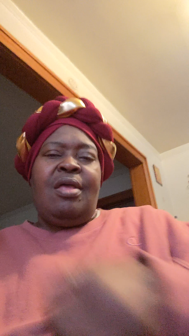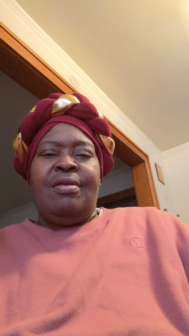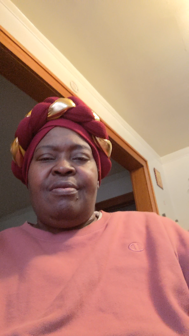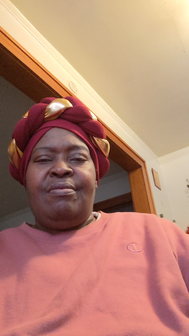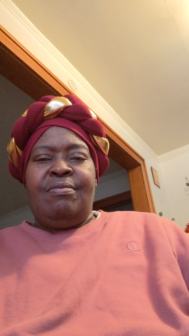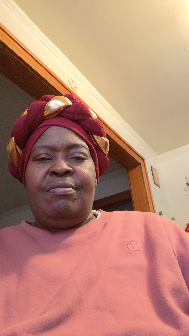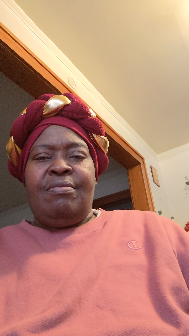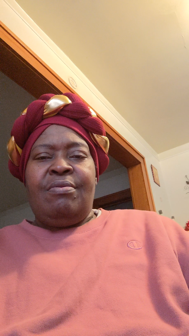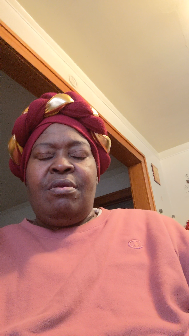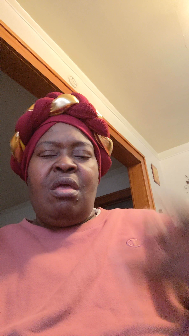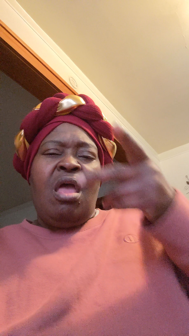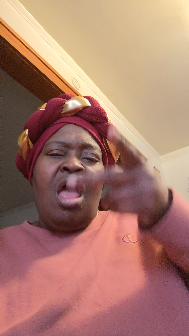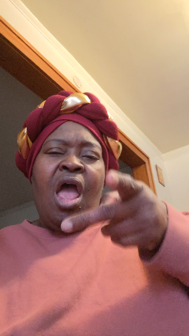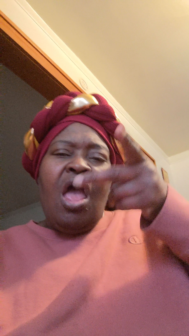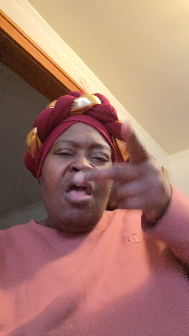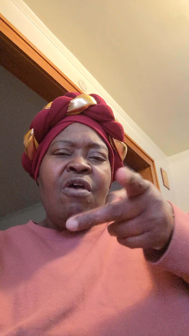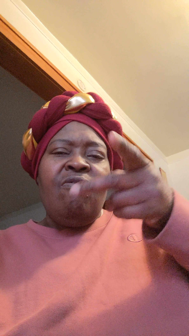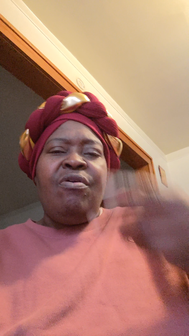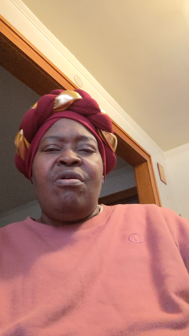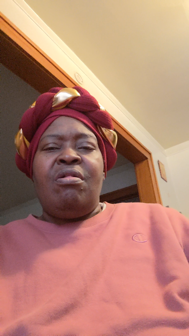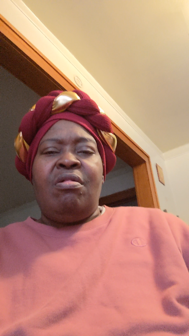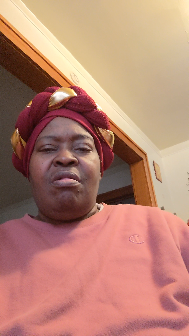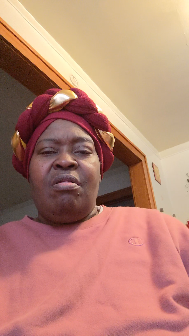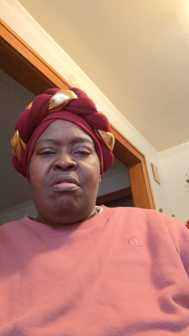careful